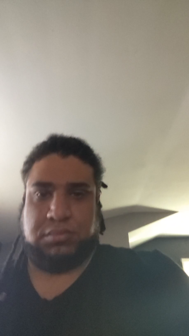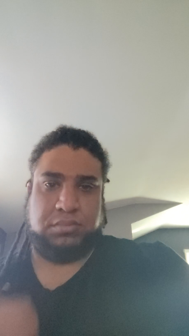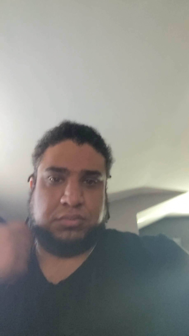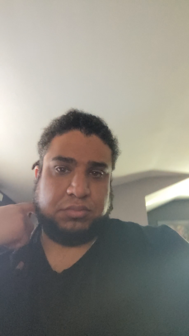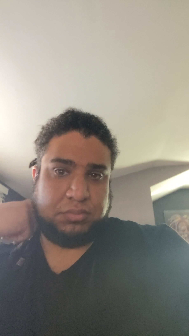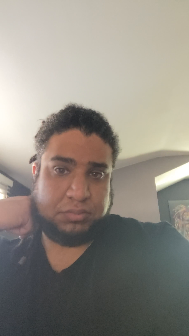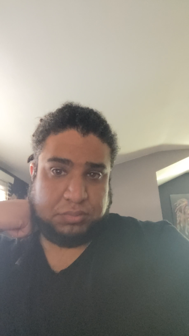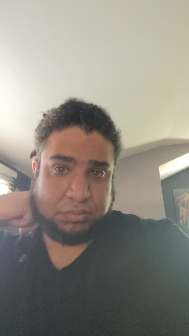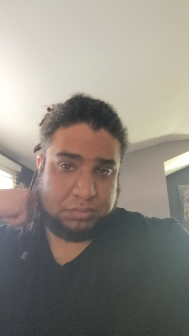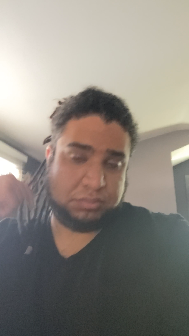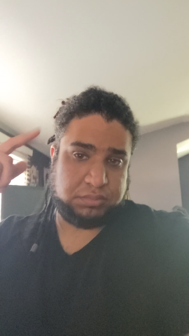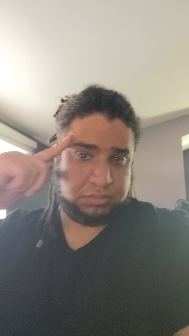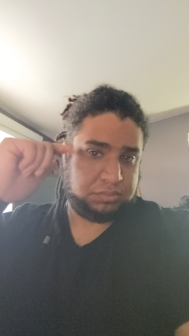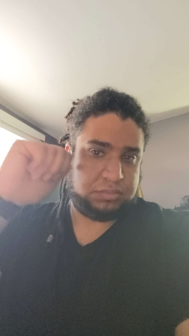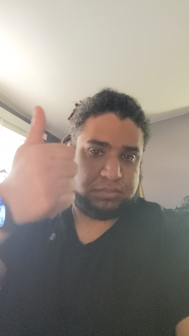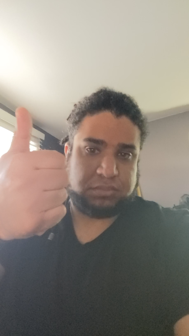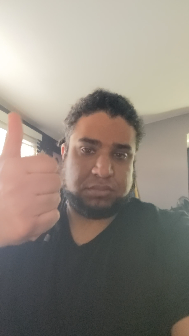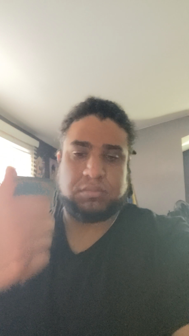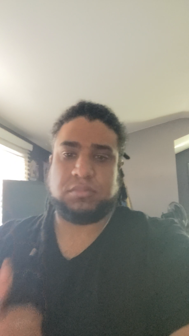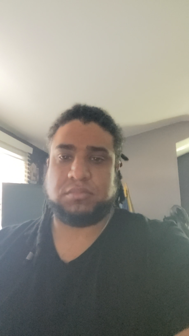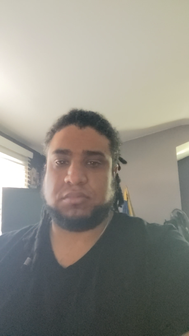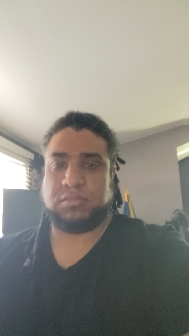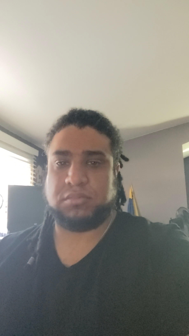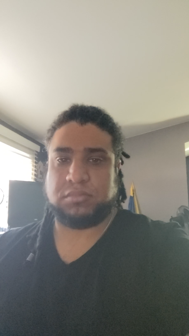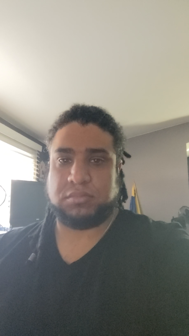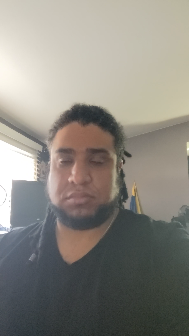dime